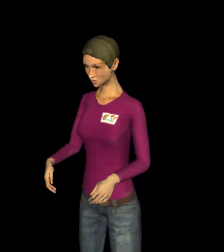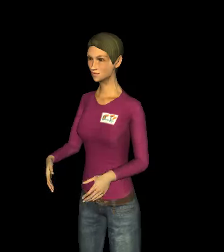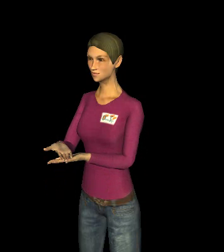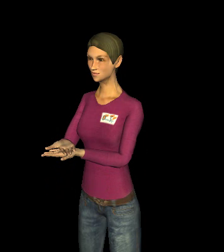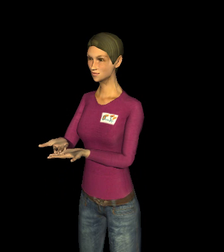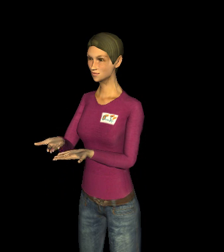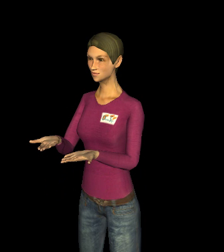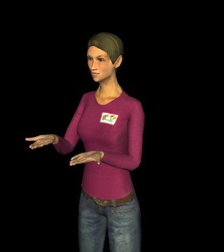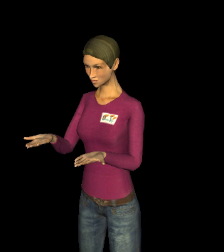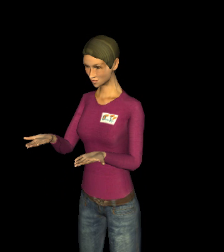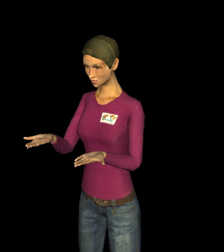بسيط